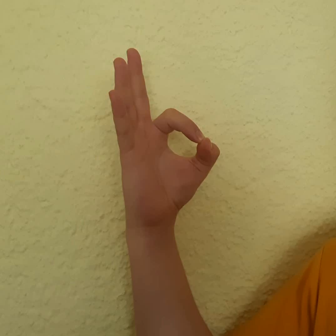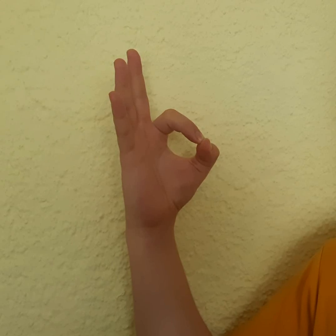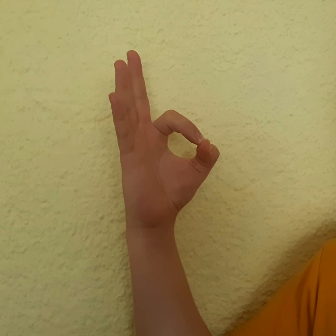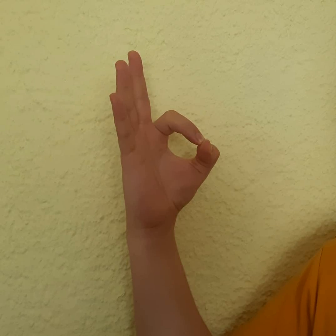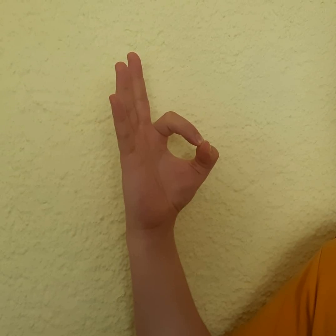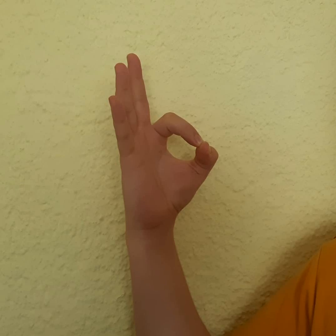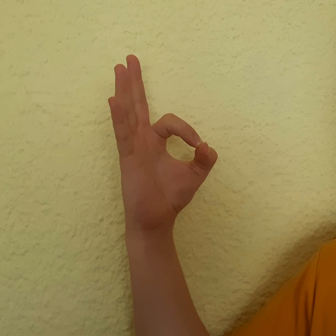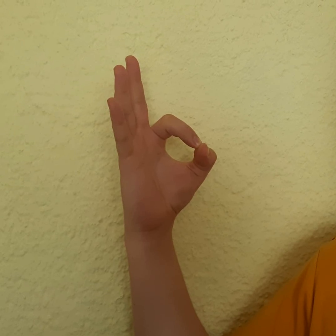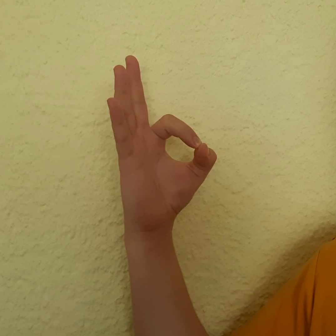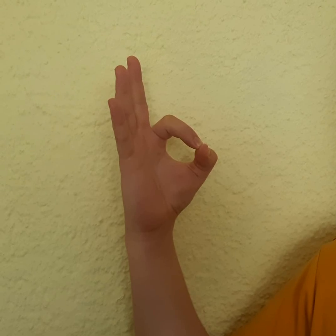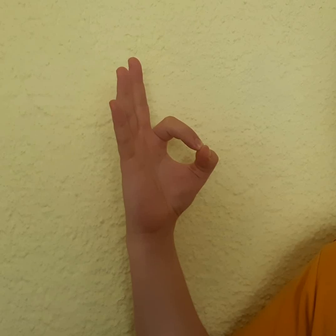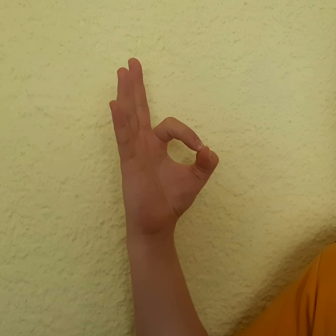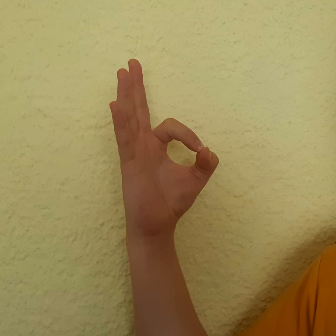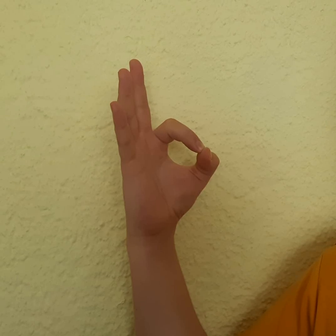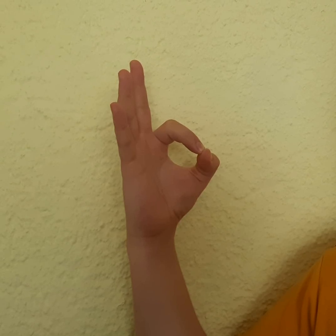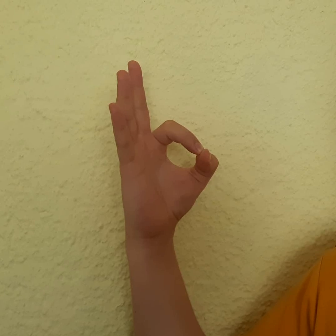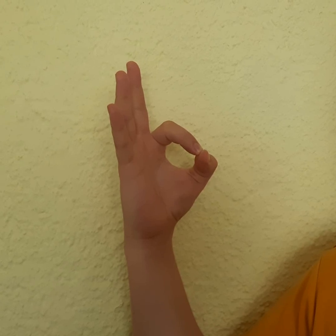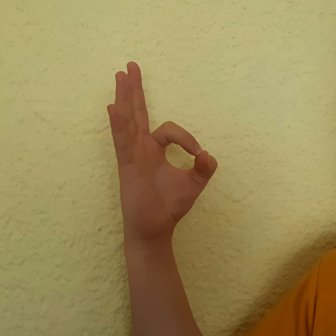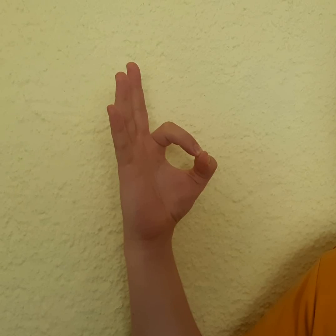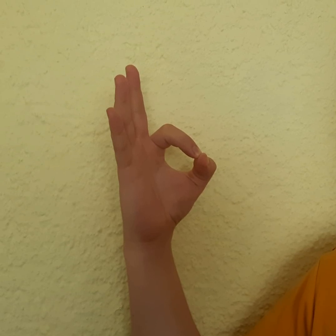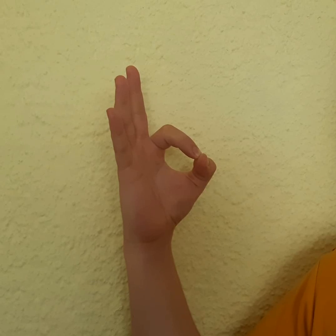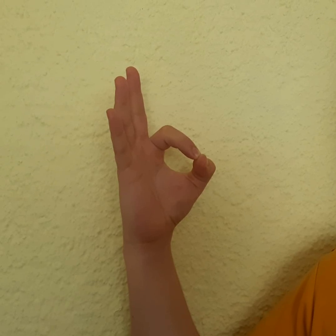О